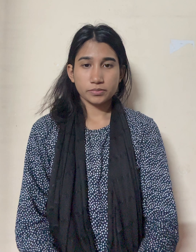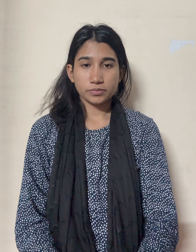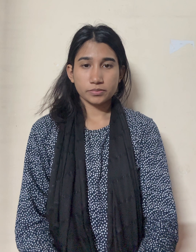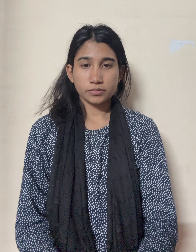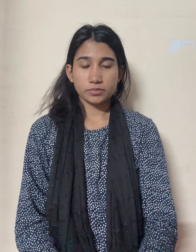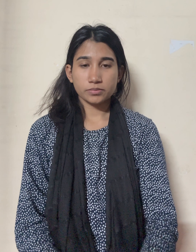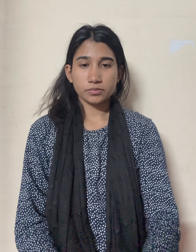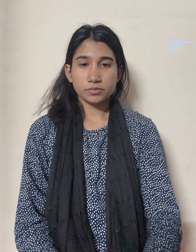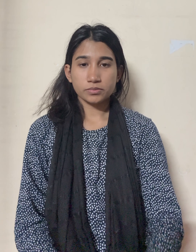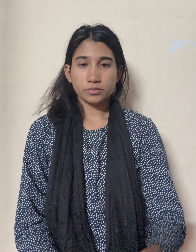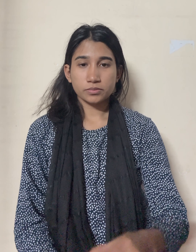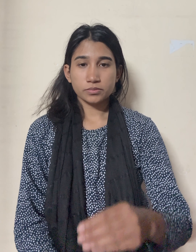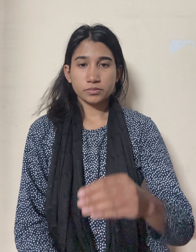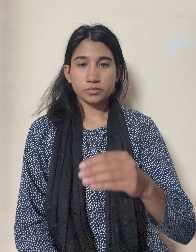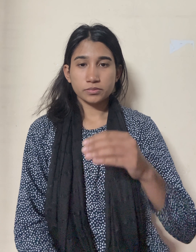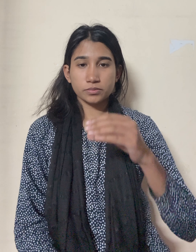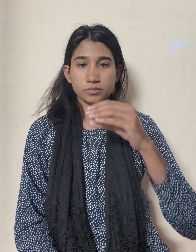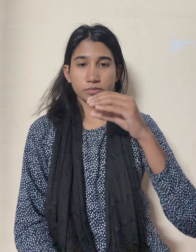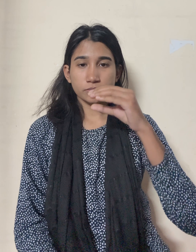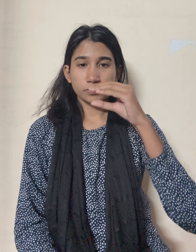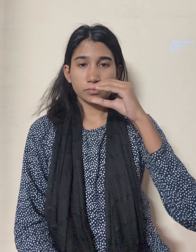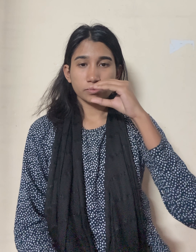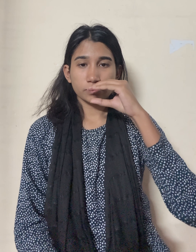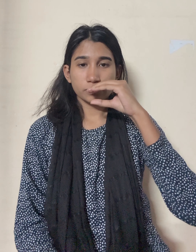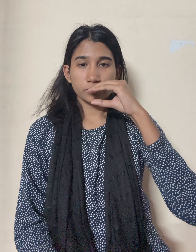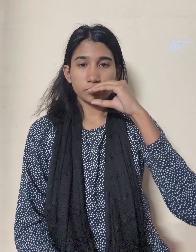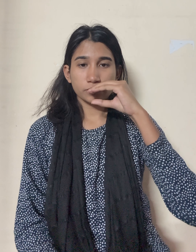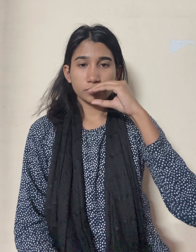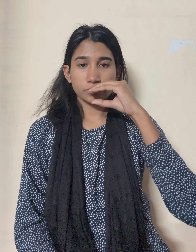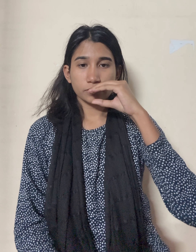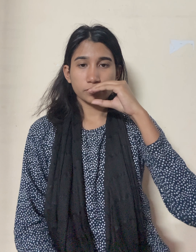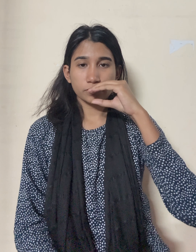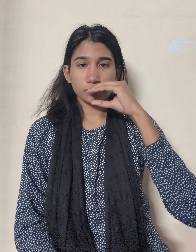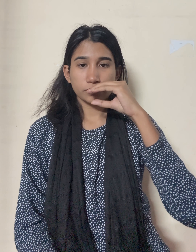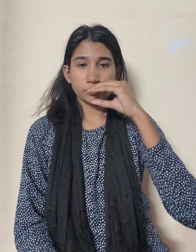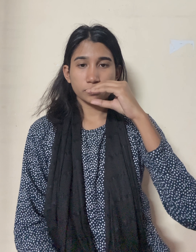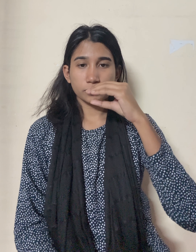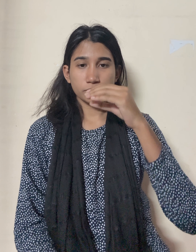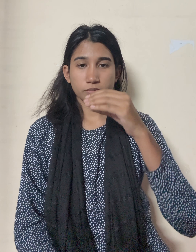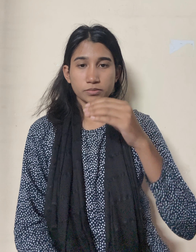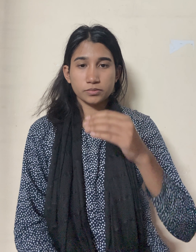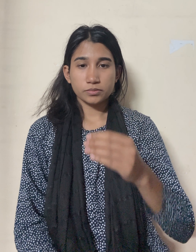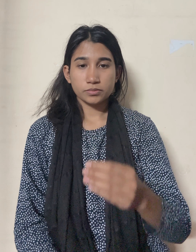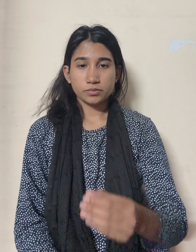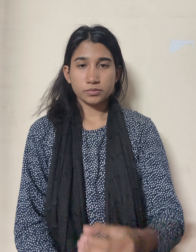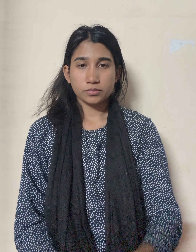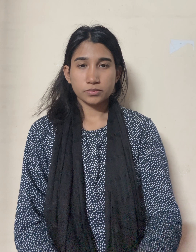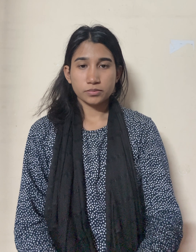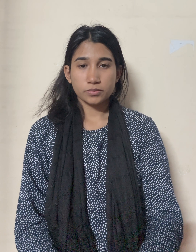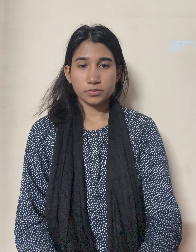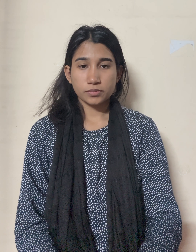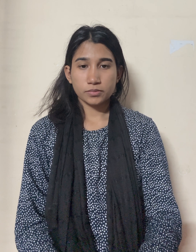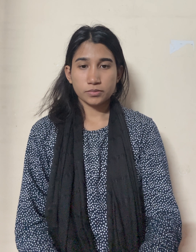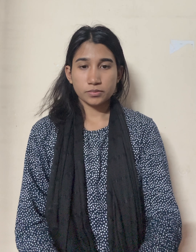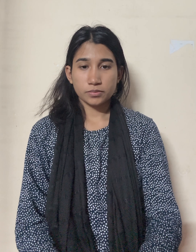পানি পান করা